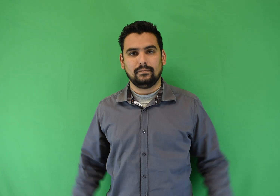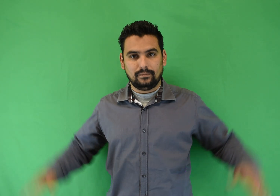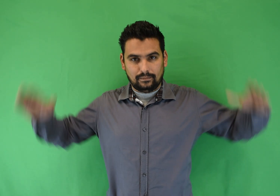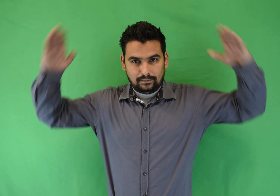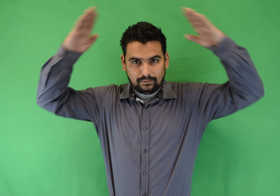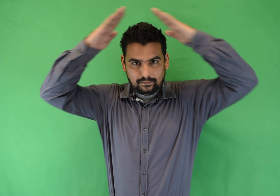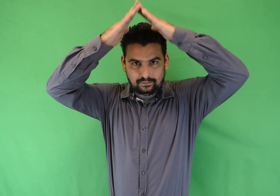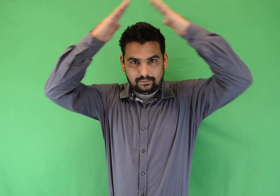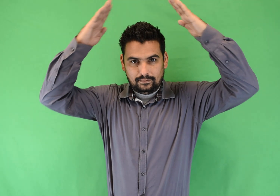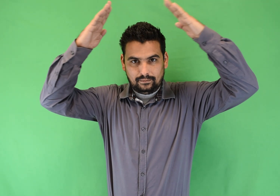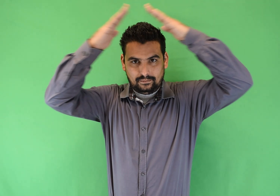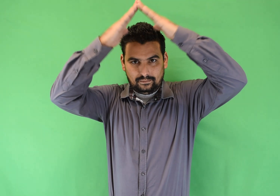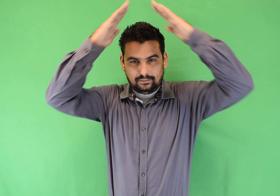casa